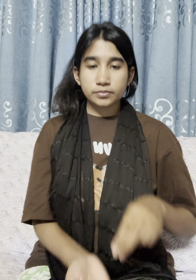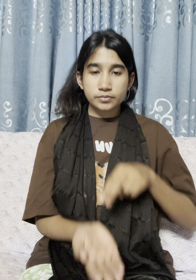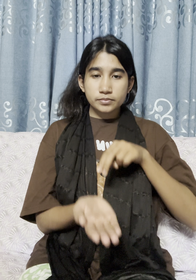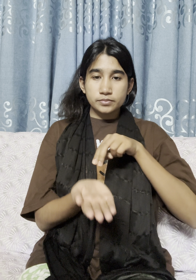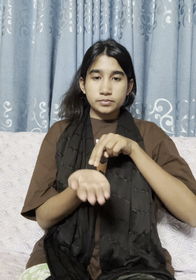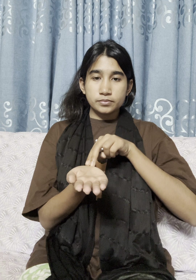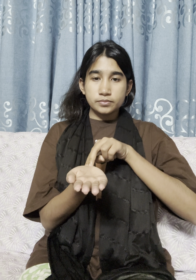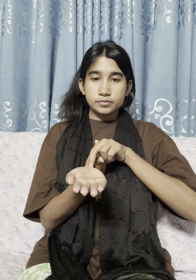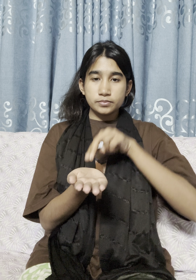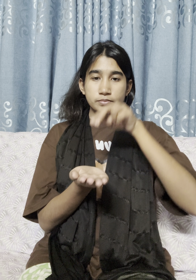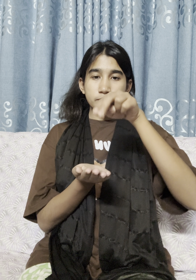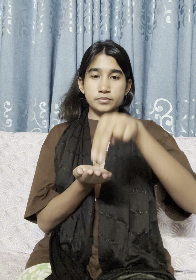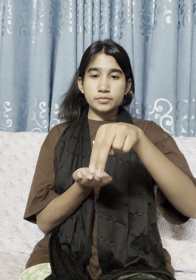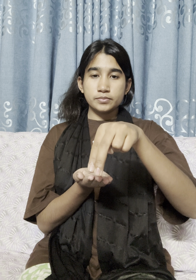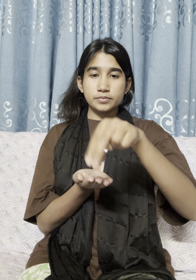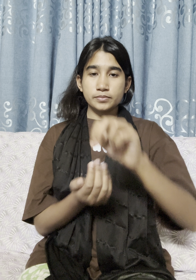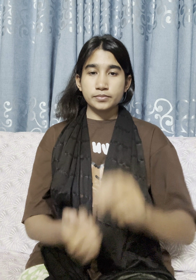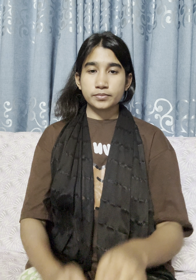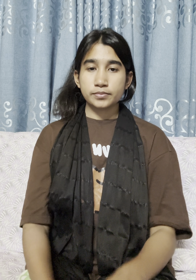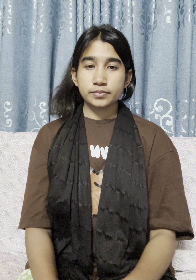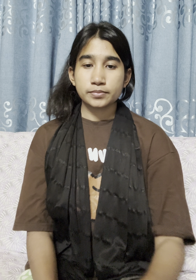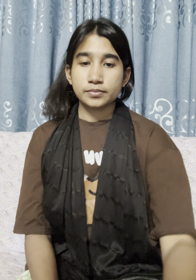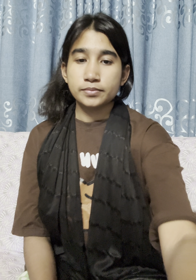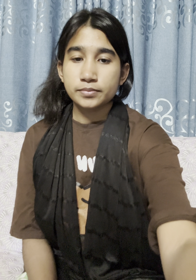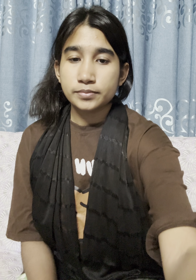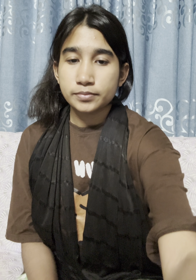লাফ দেয়া